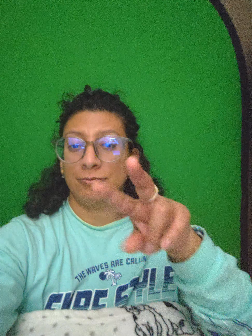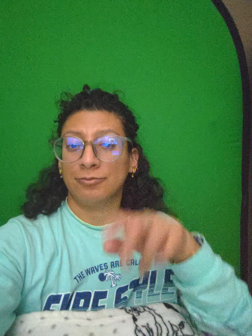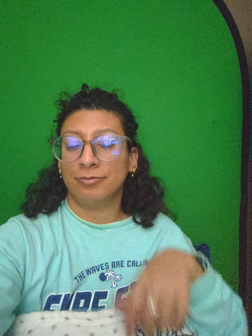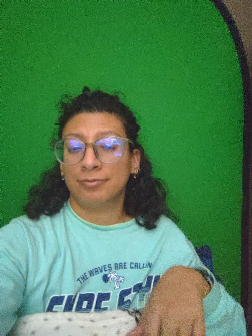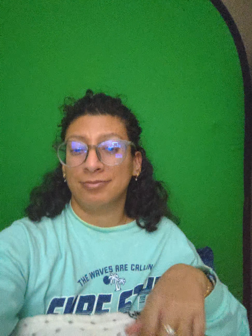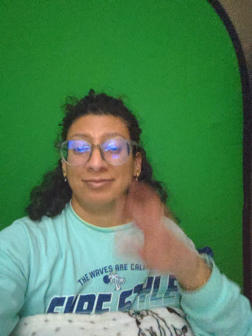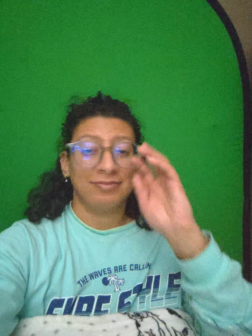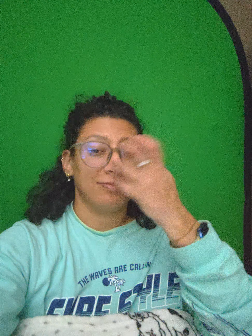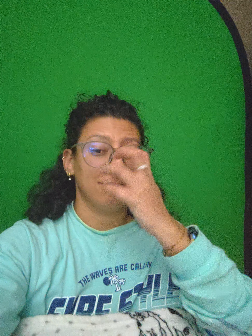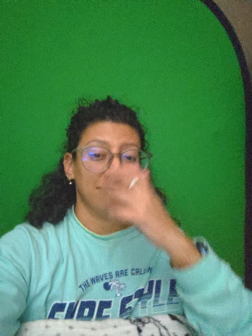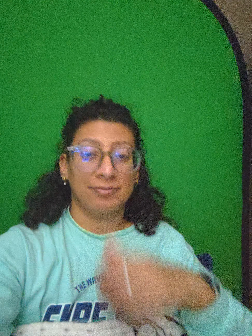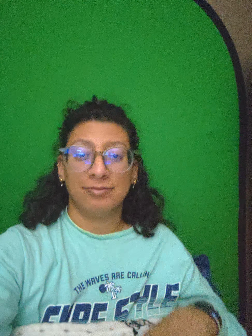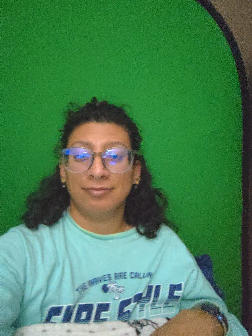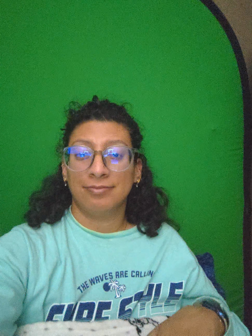clown